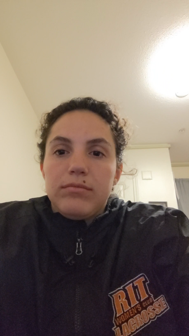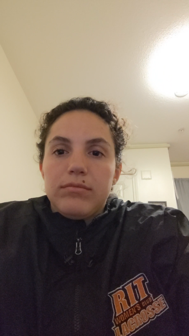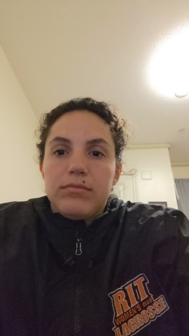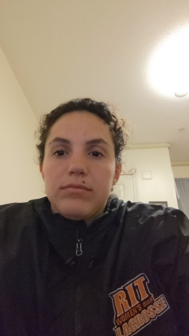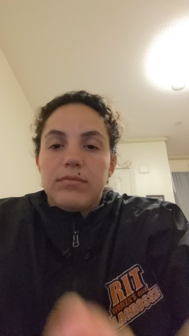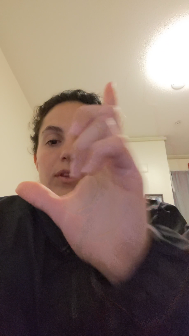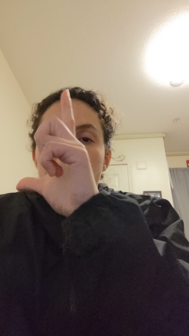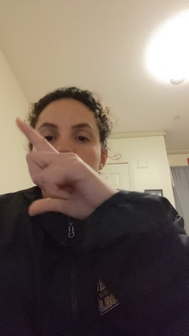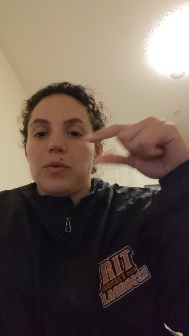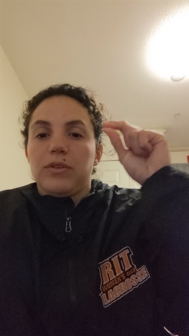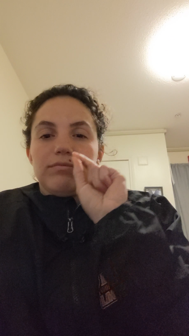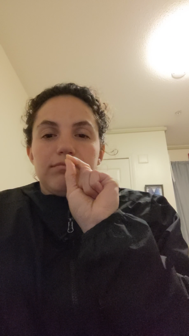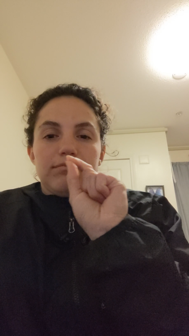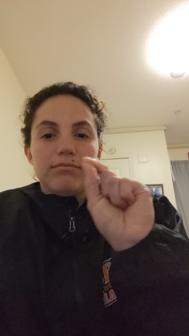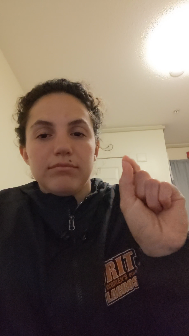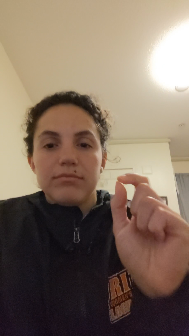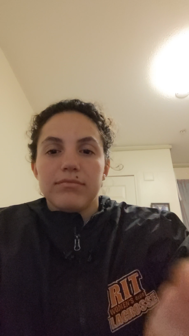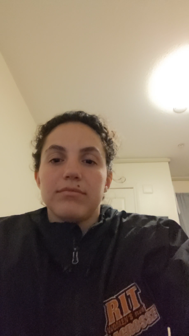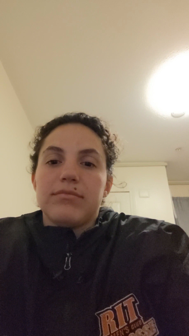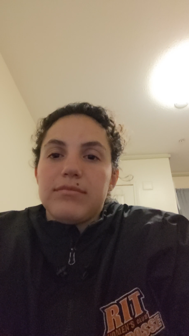peas